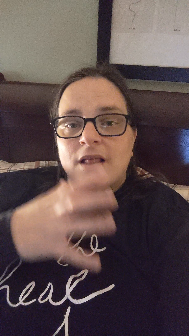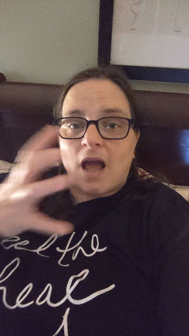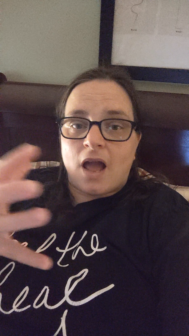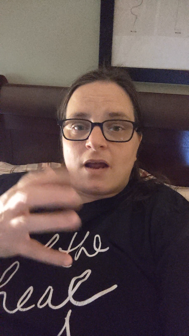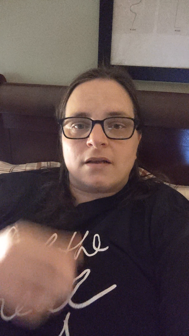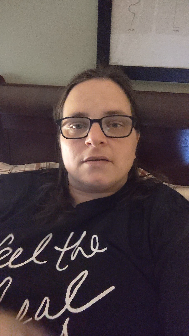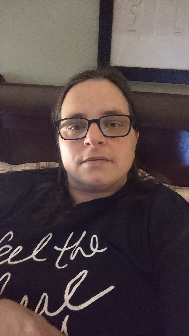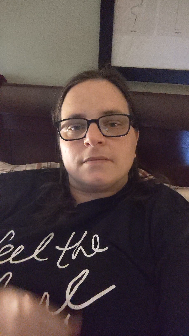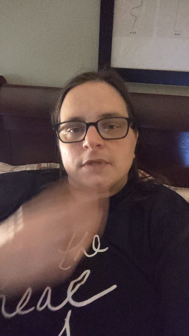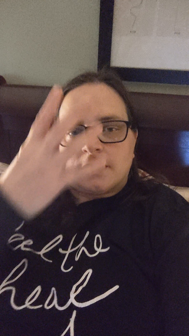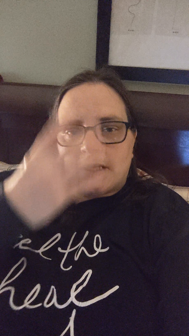asleep